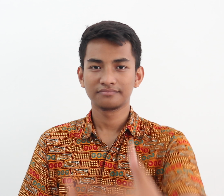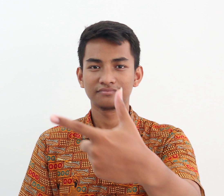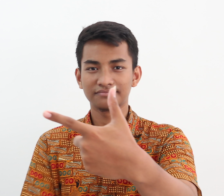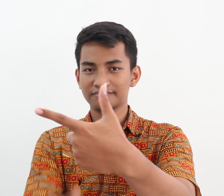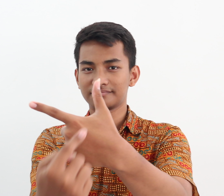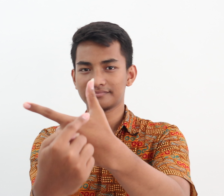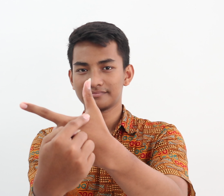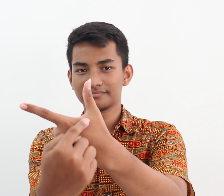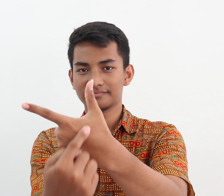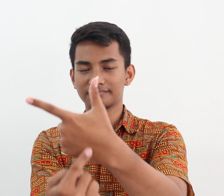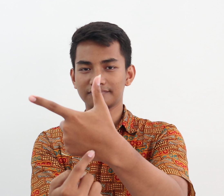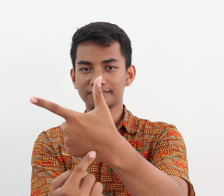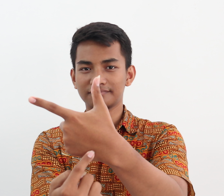Y